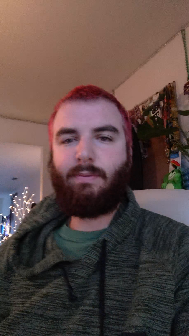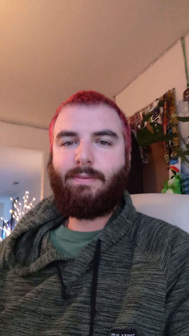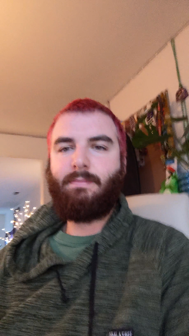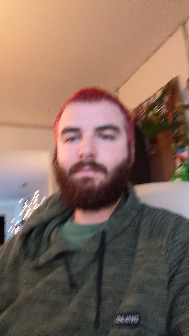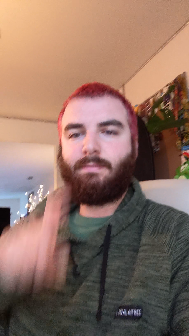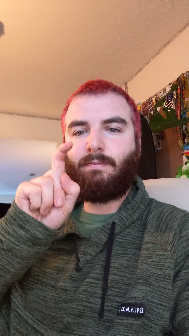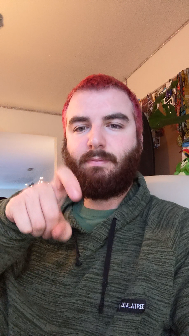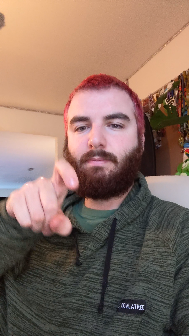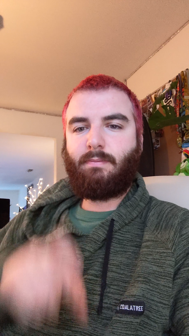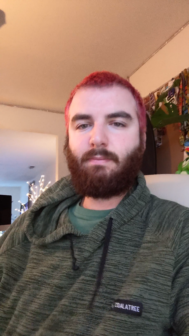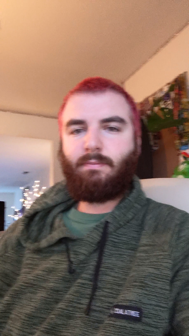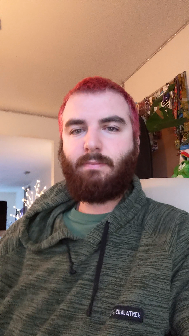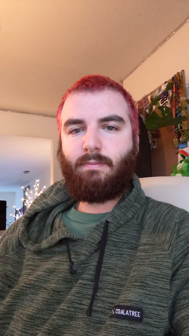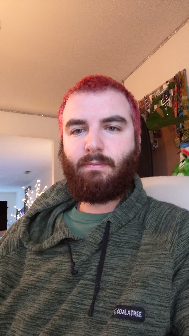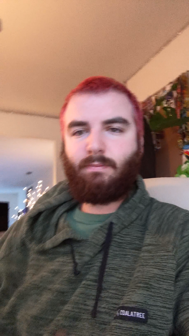must